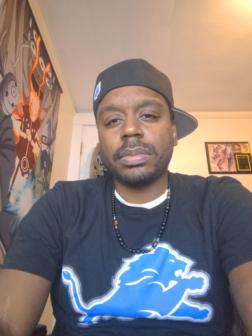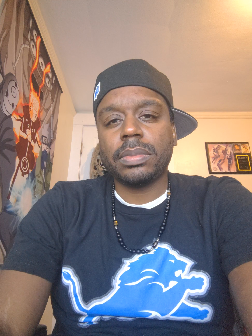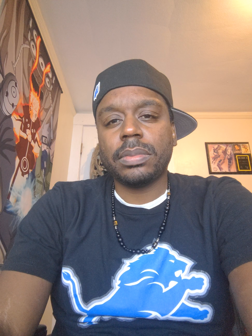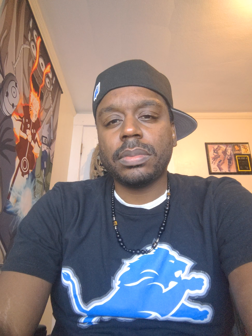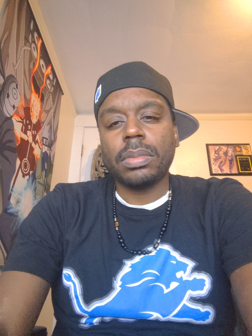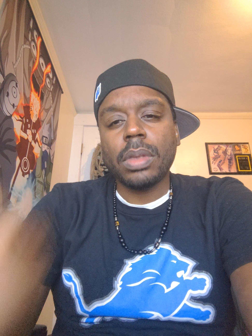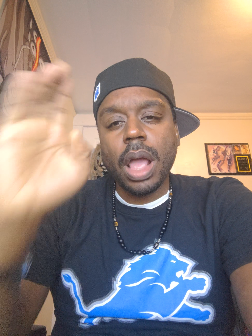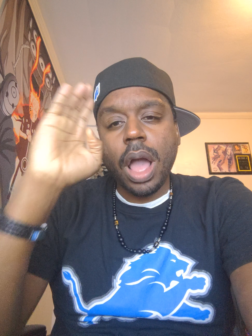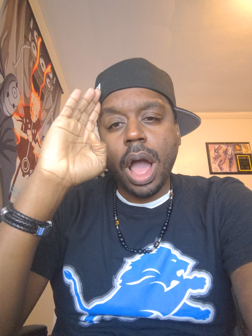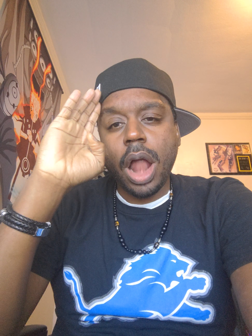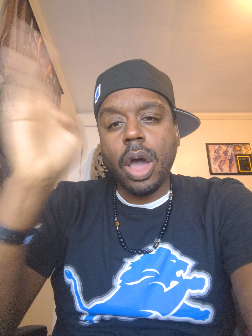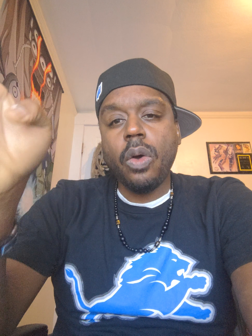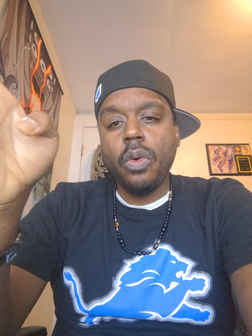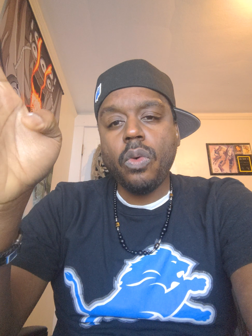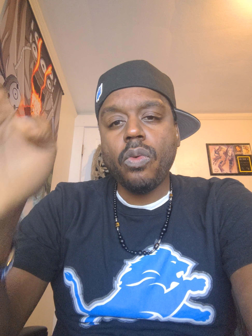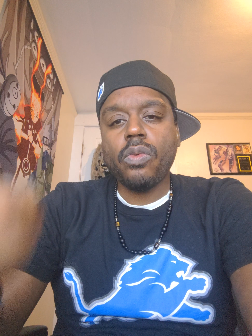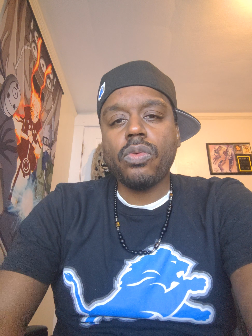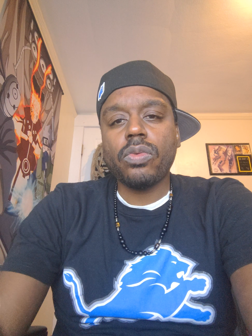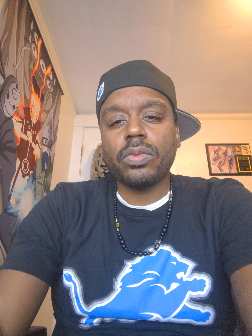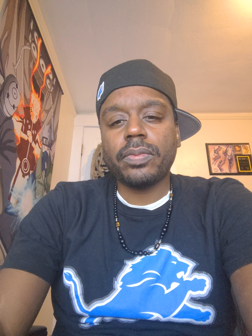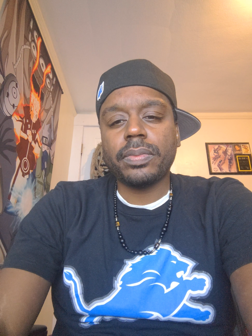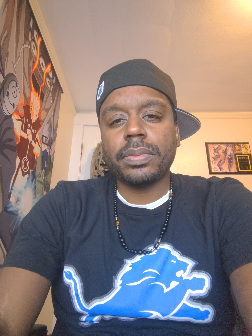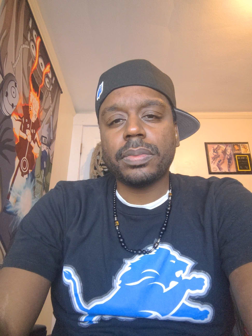hello